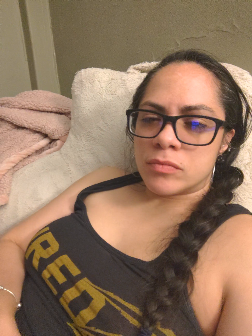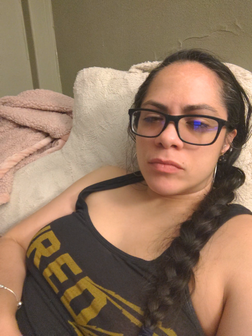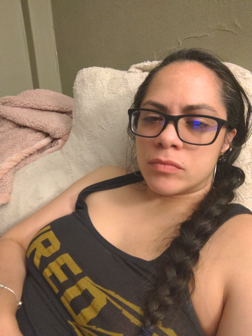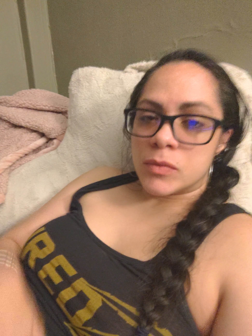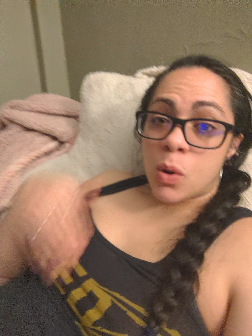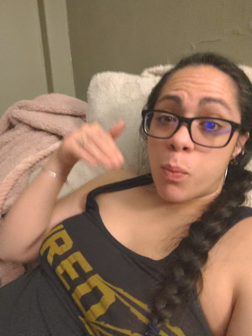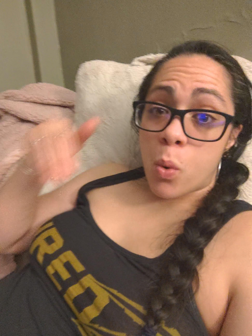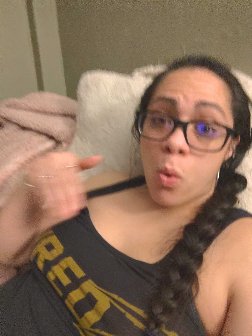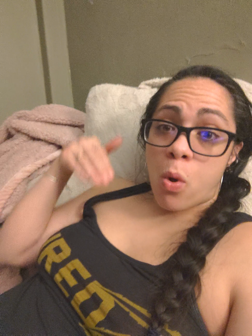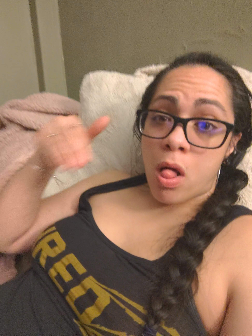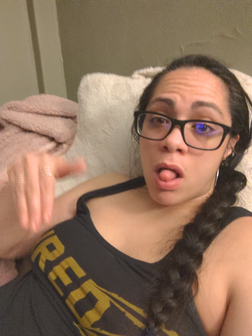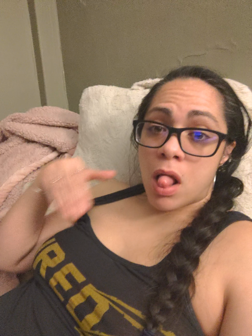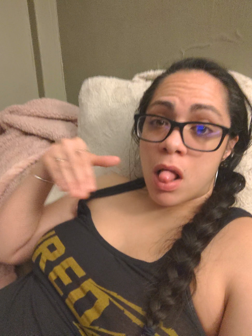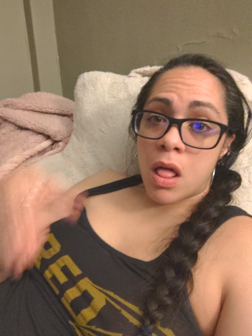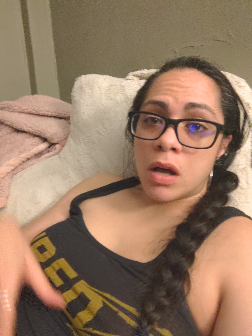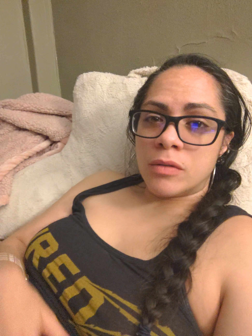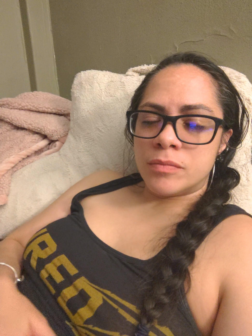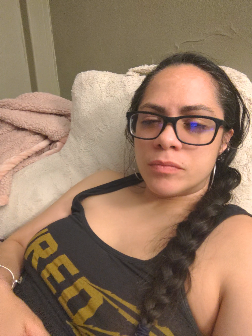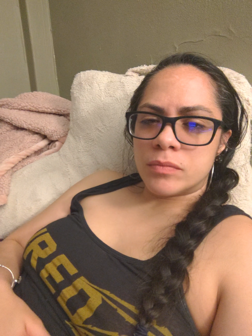pool